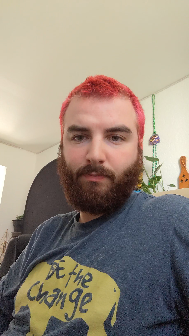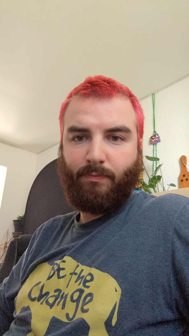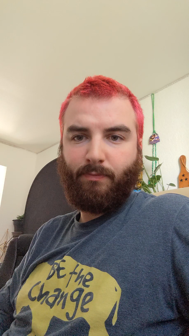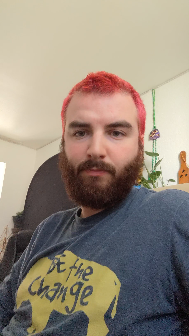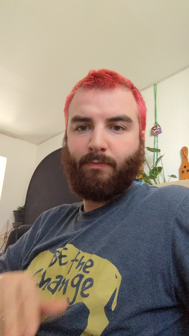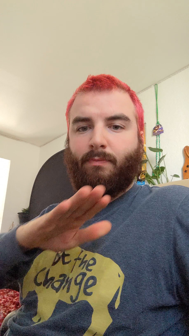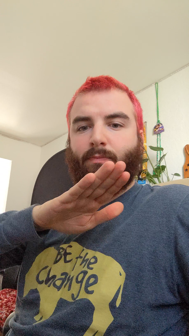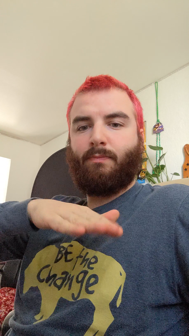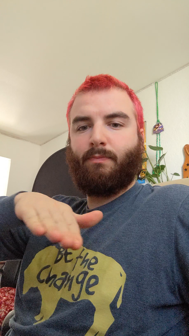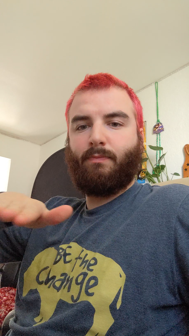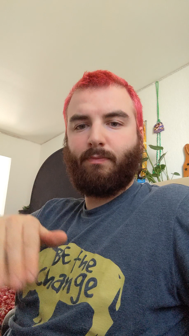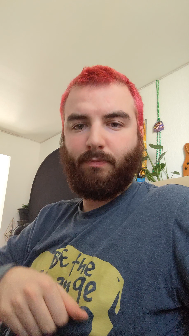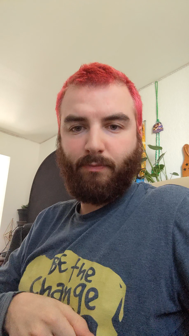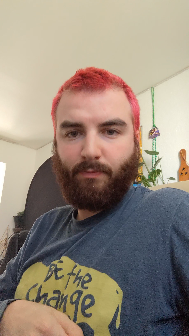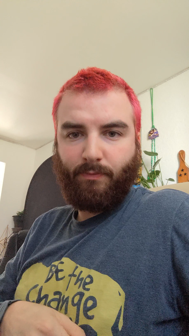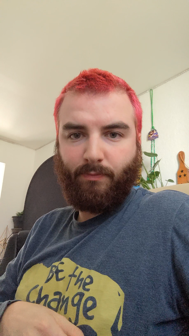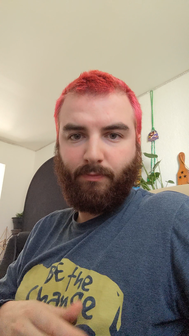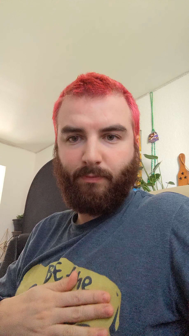children